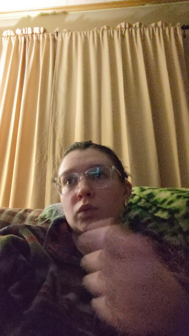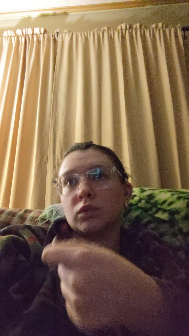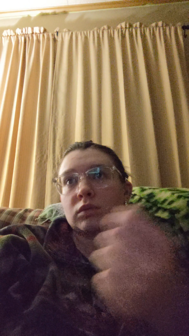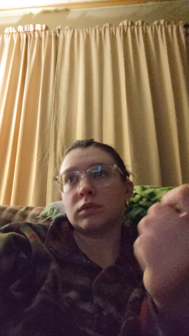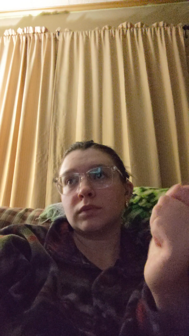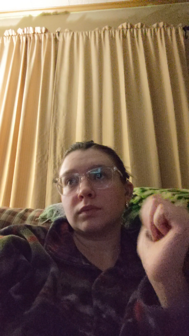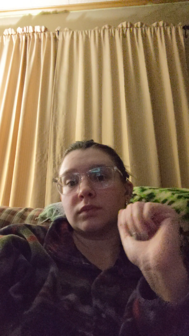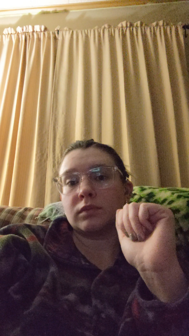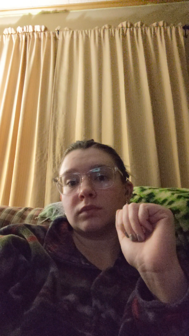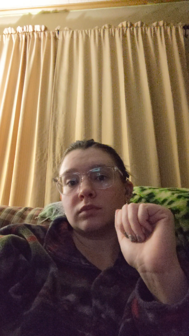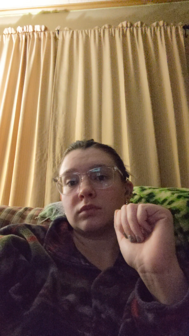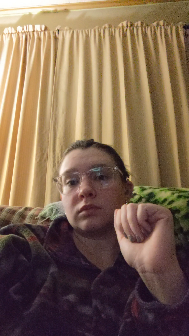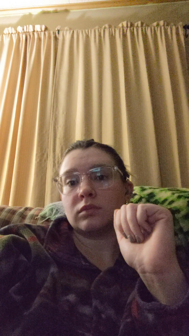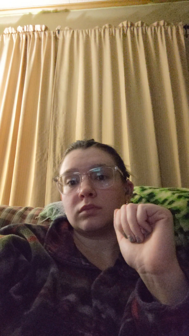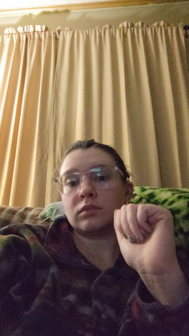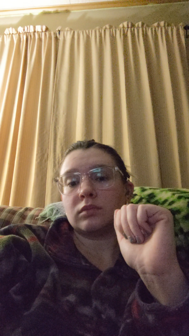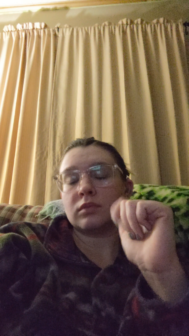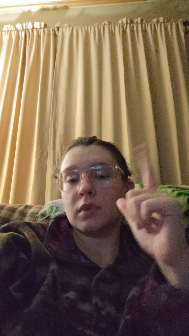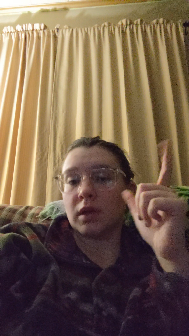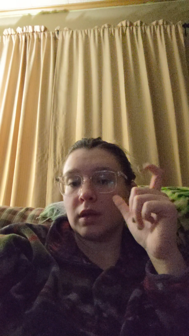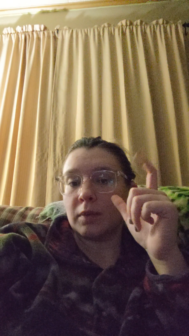camera